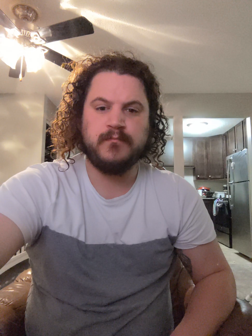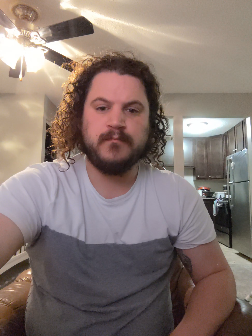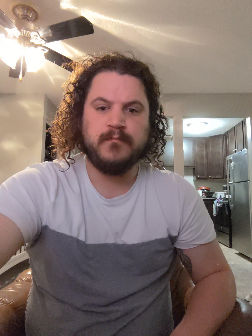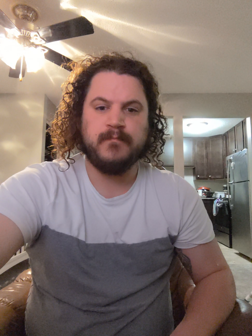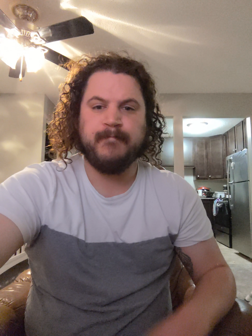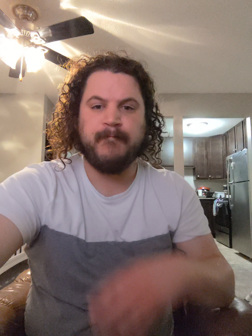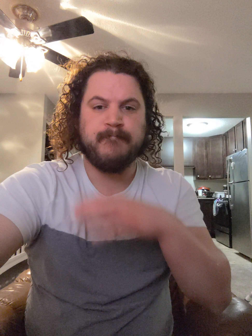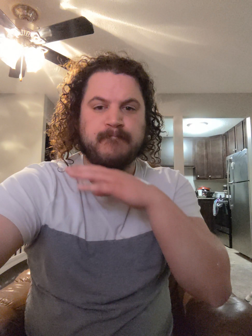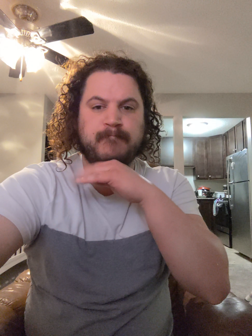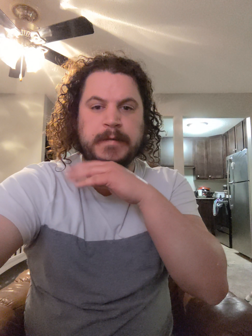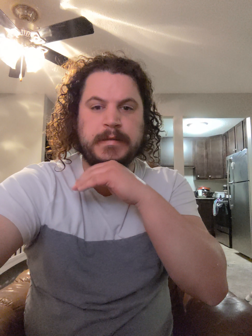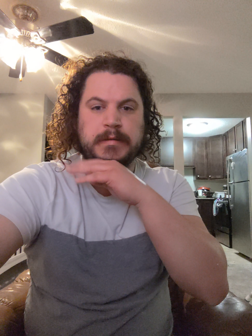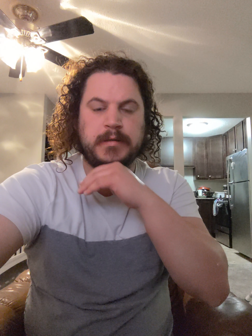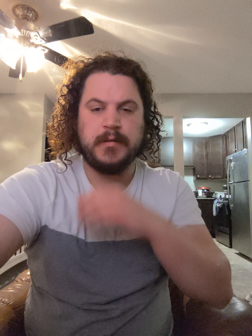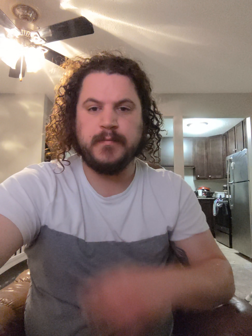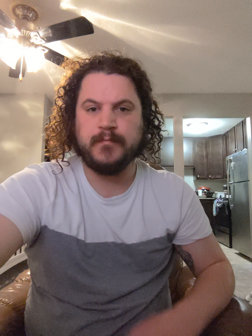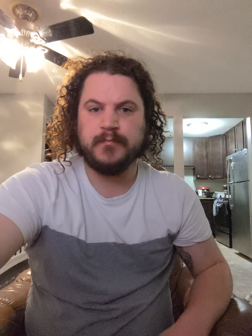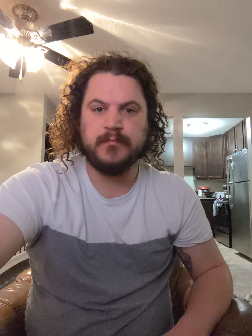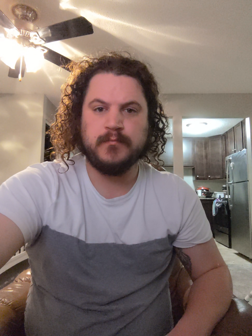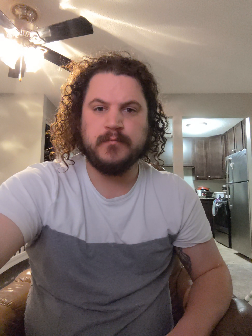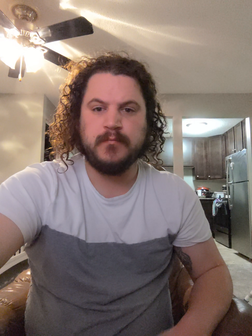pig